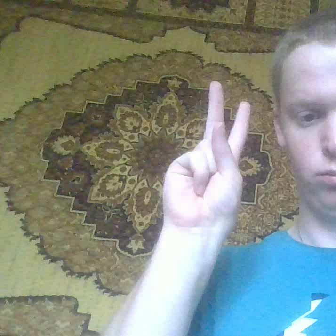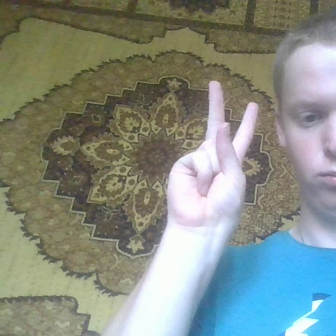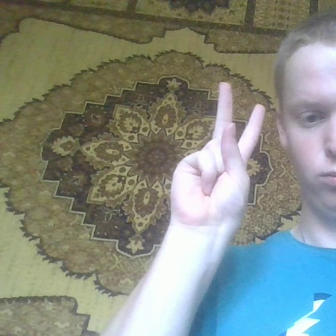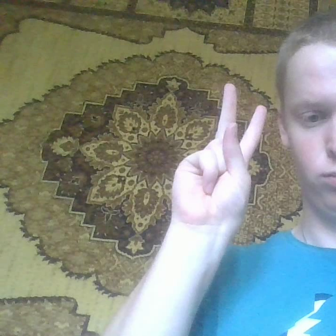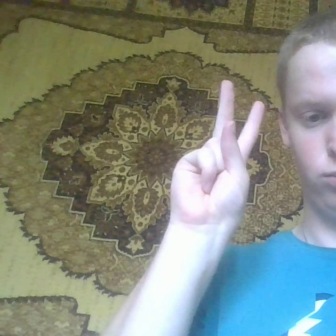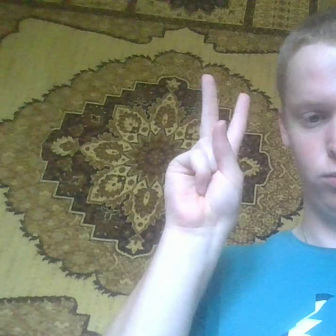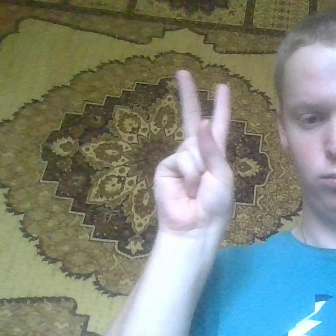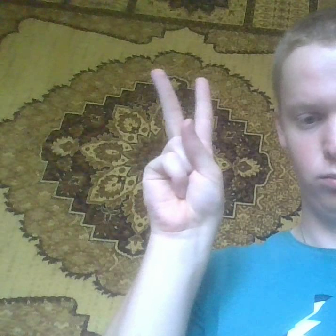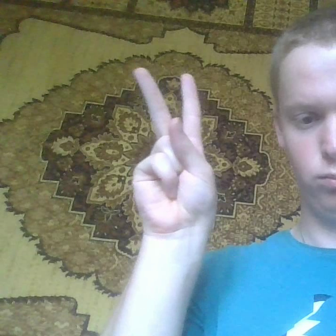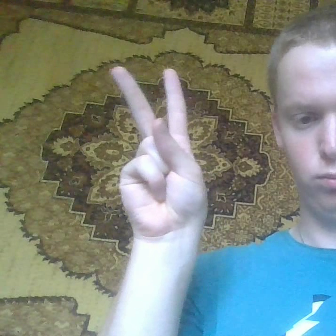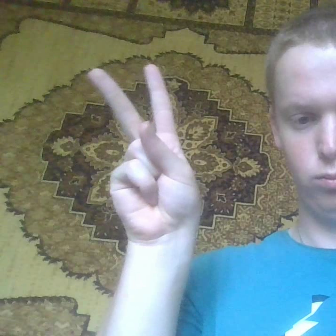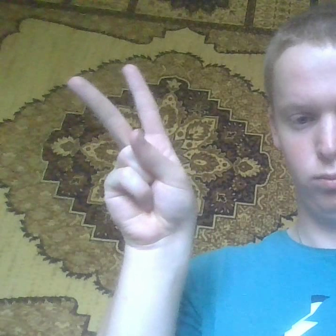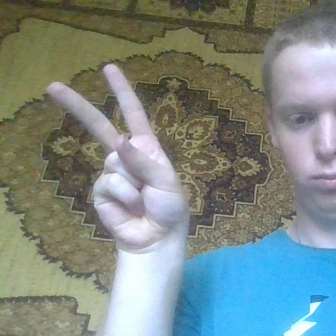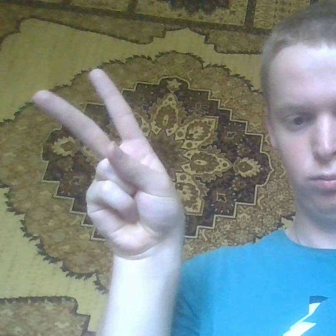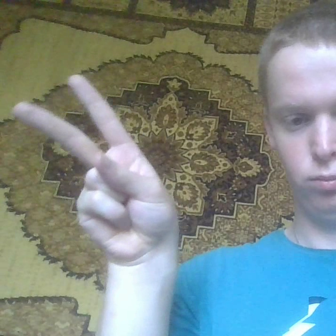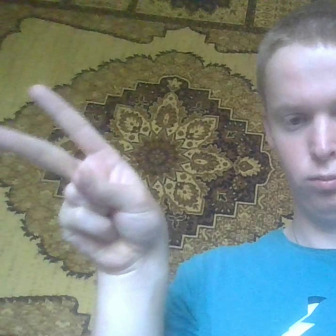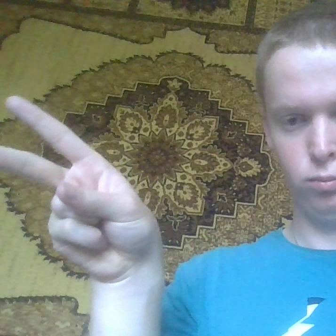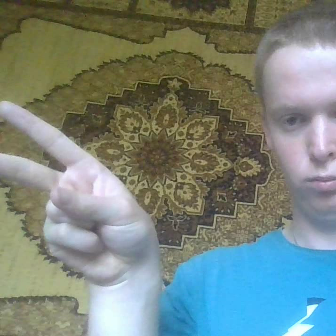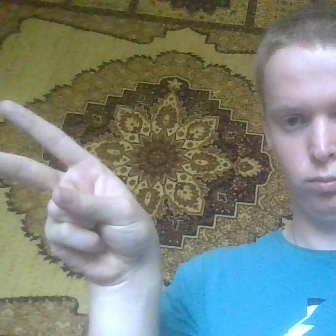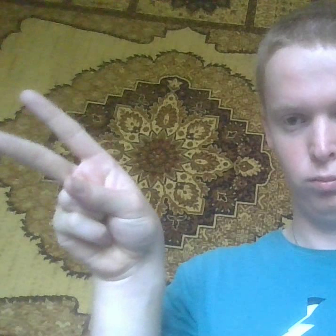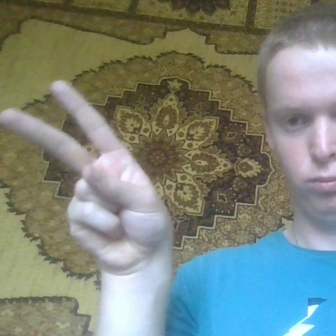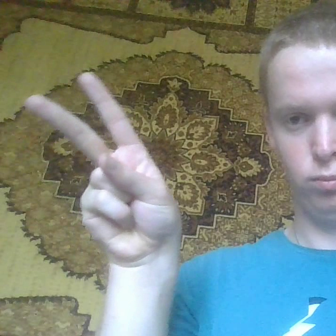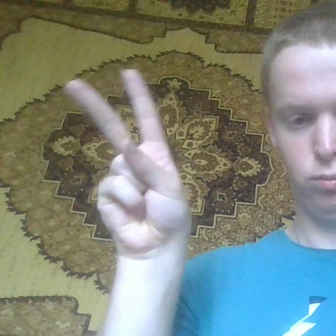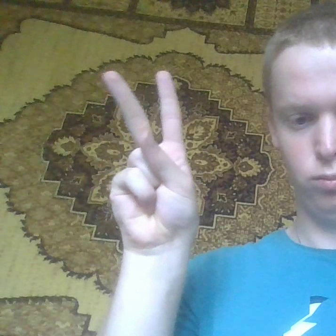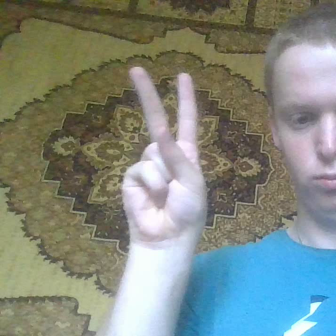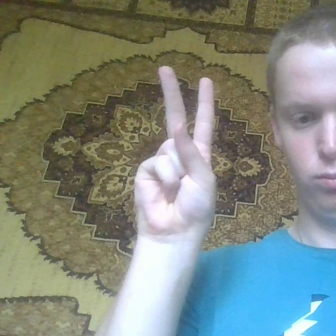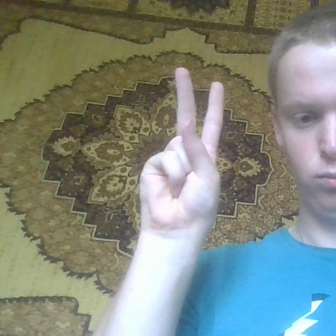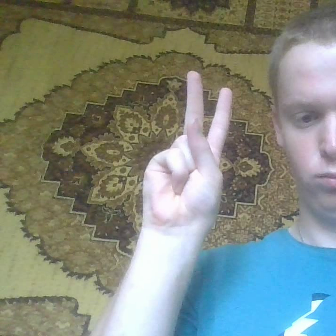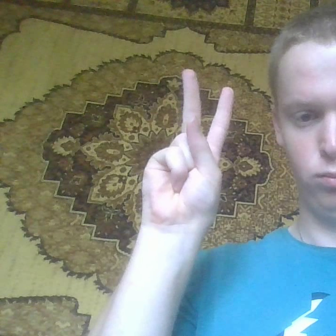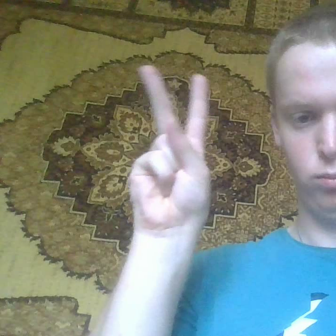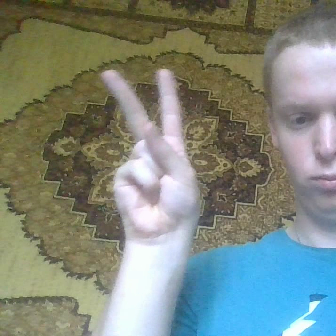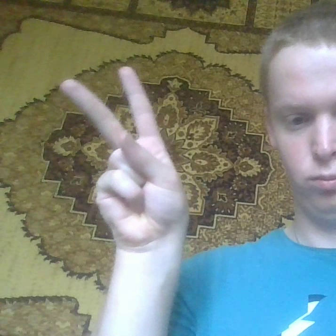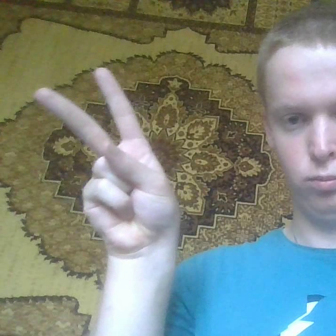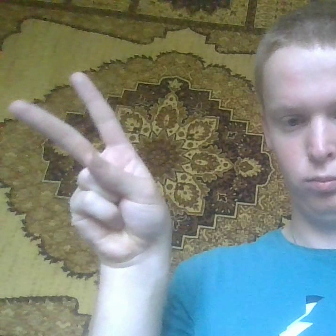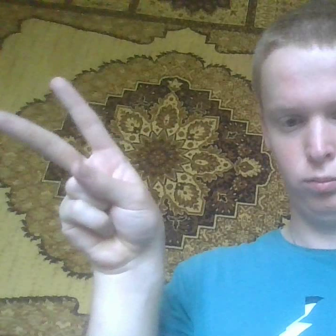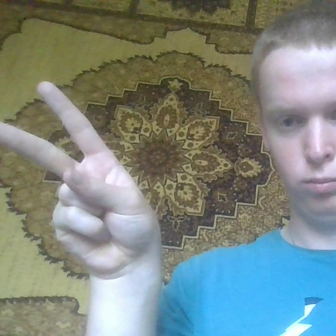К